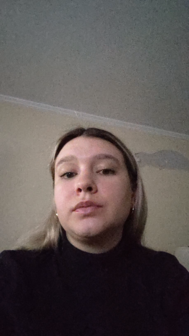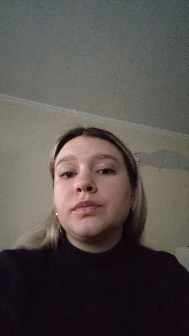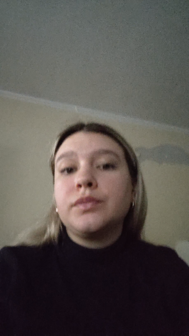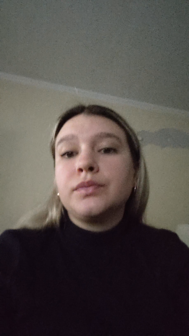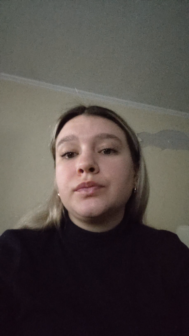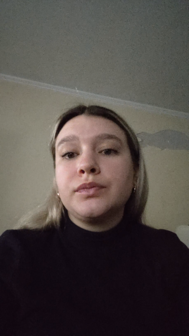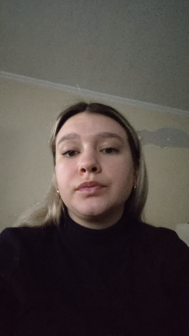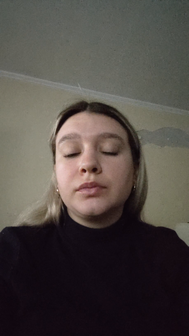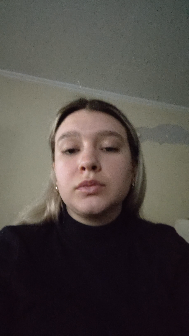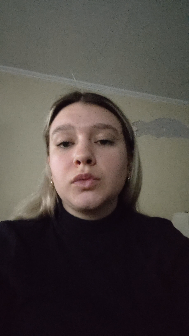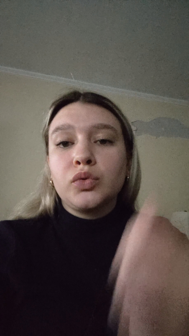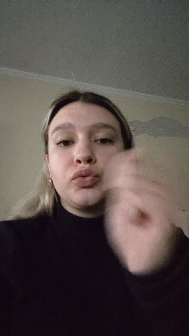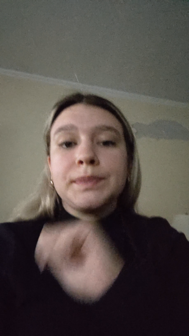rip